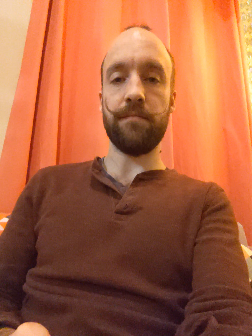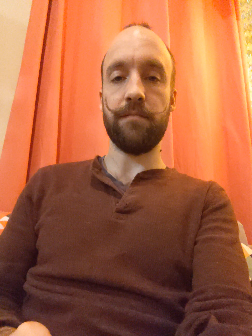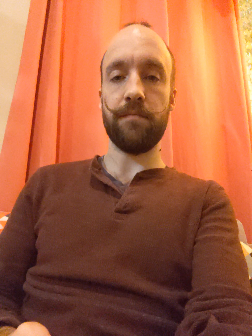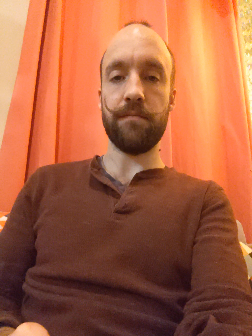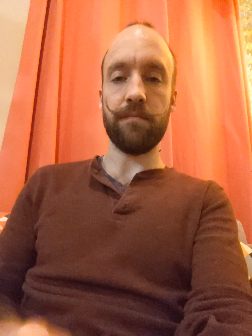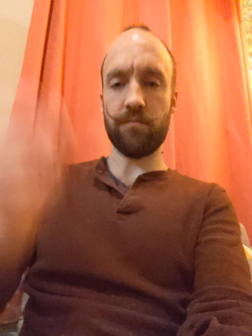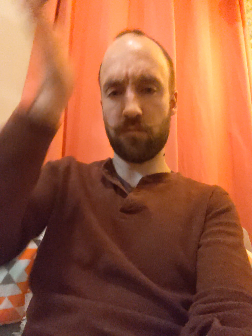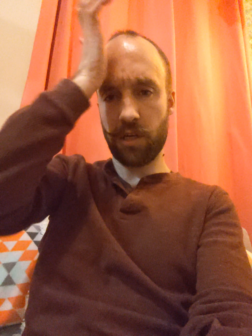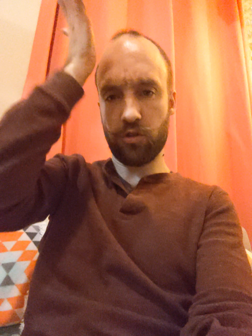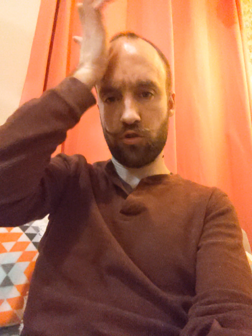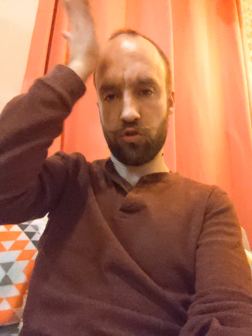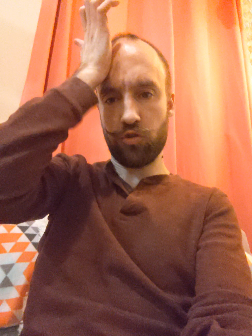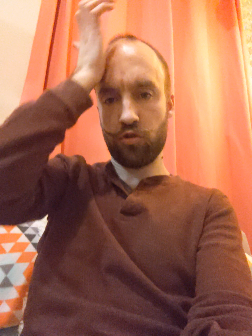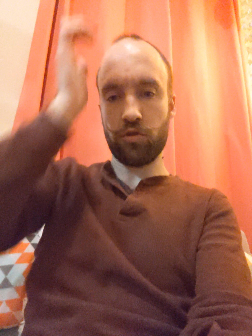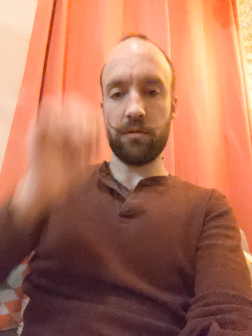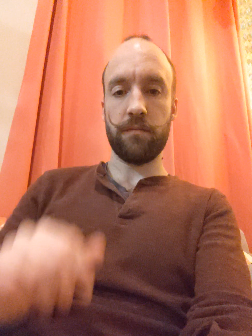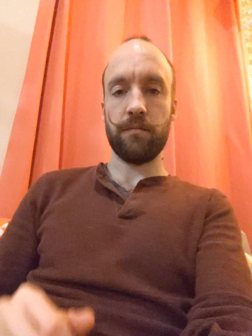garbage